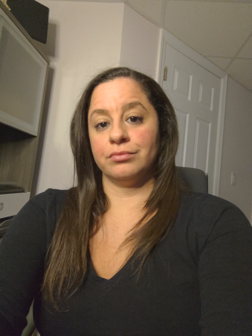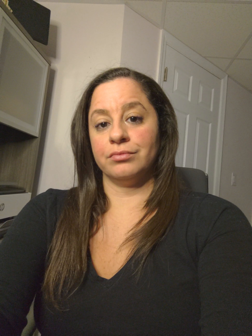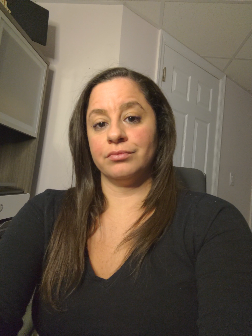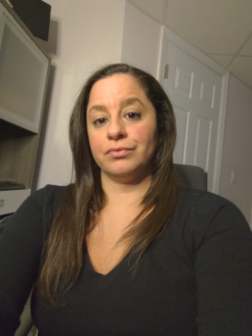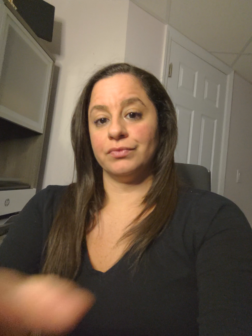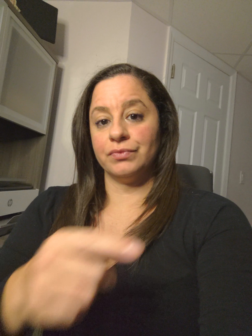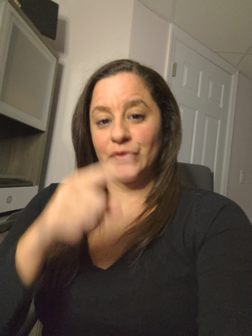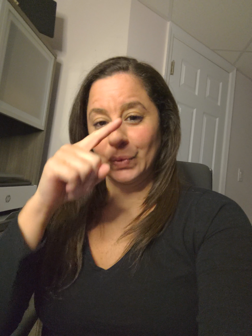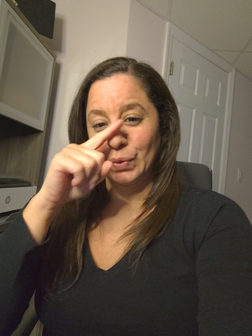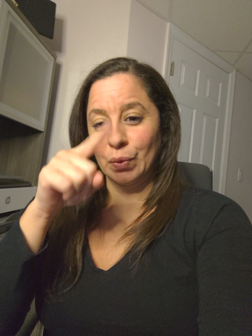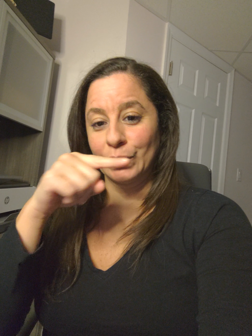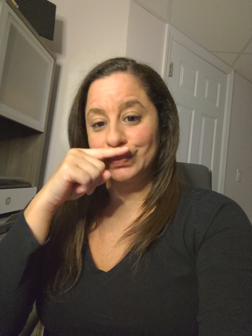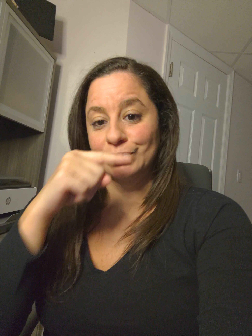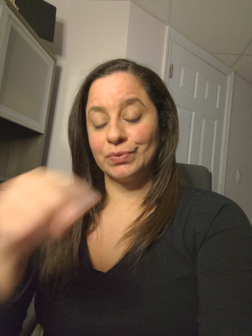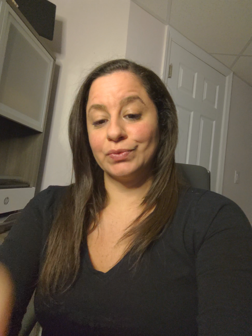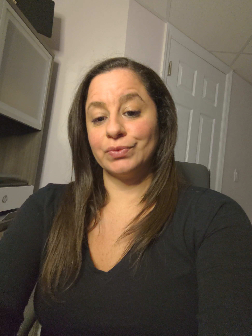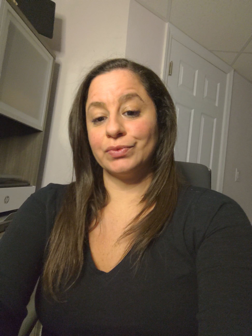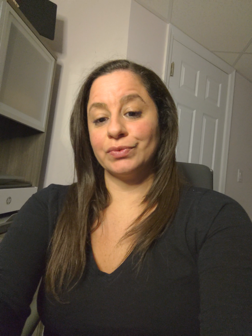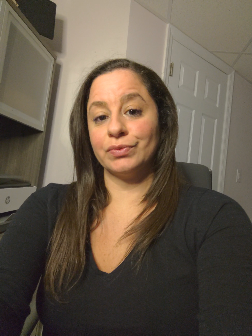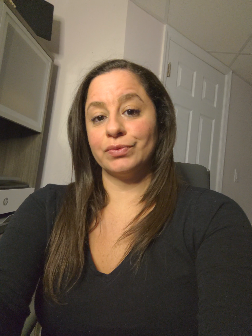noisy